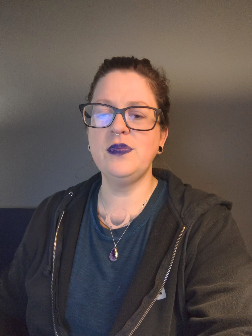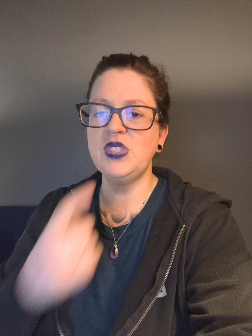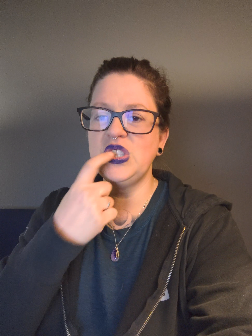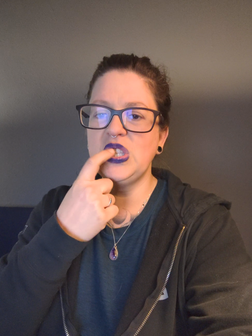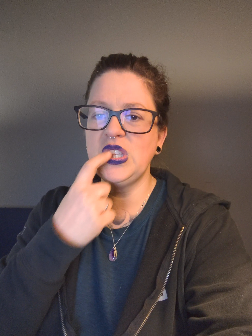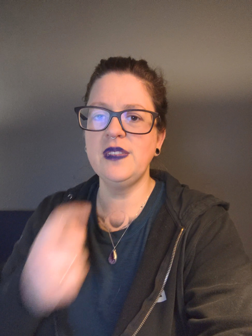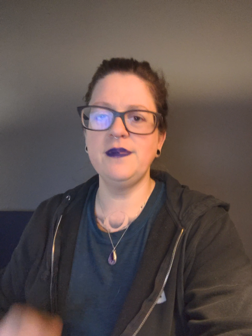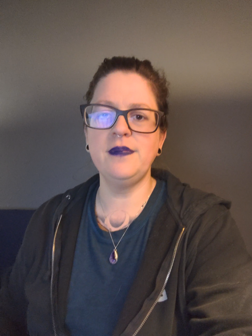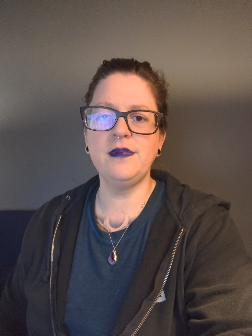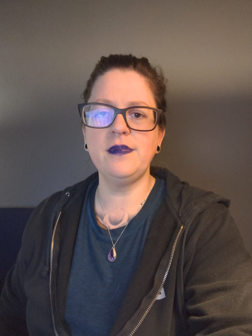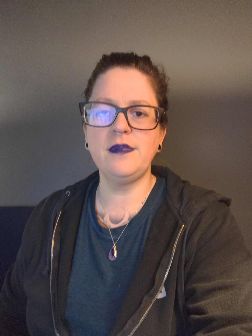tooth